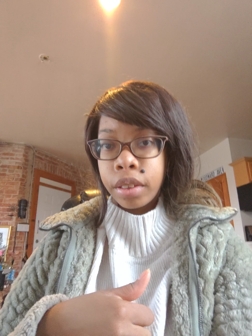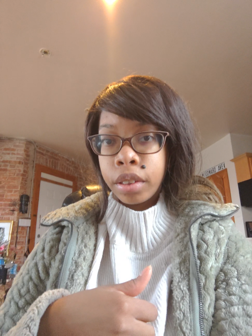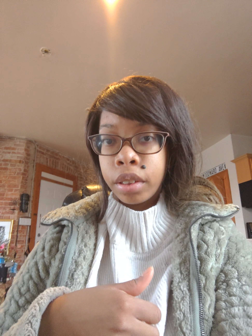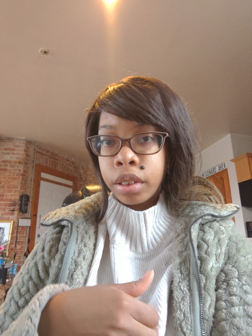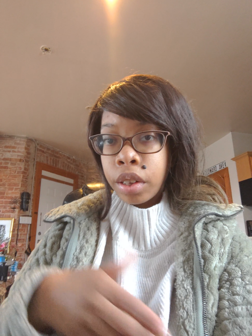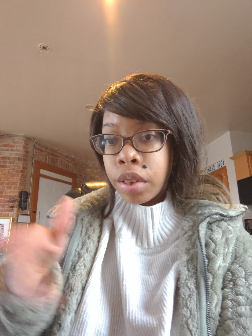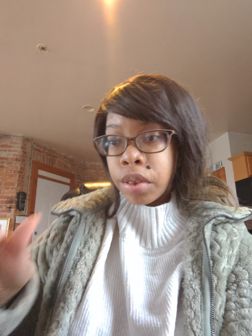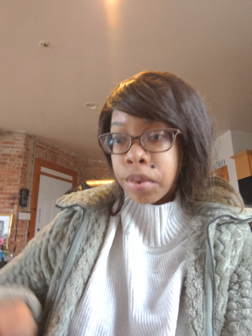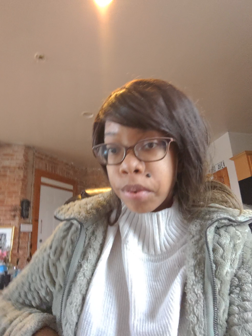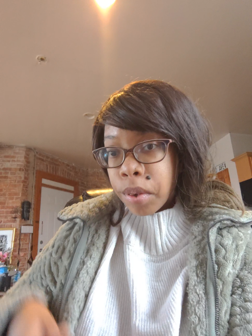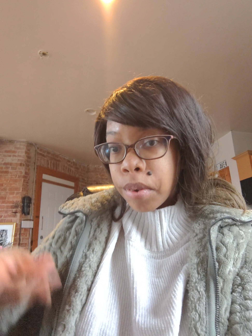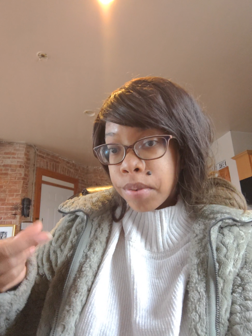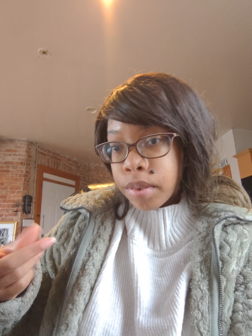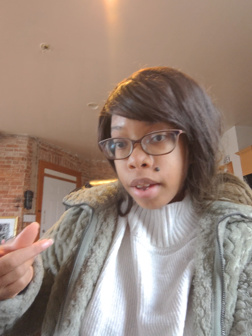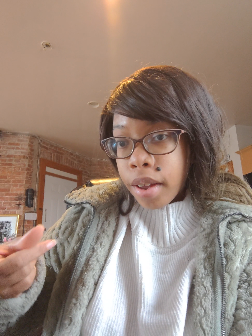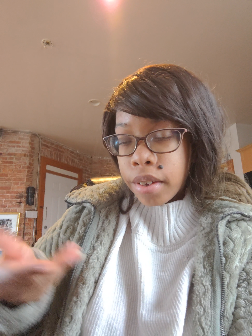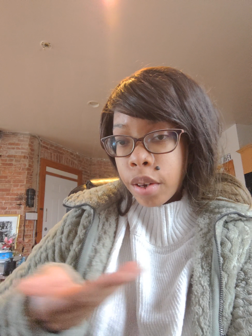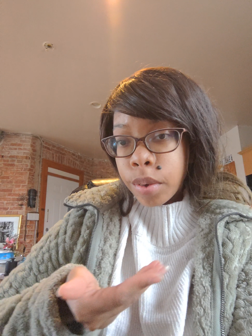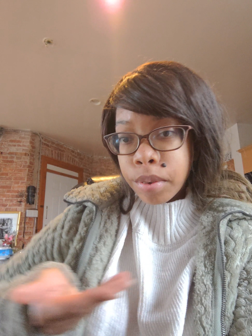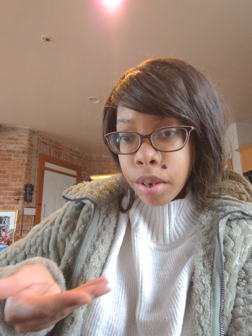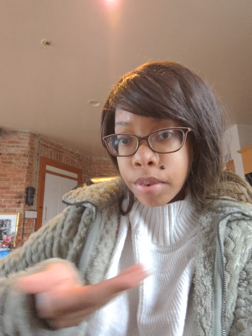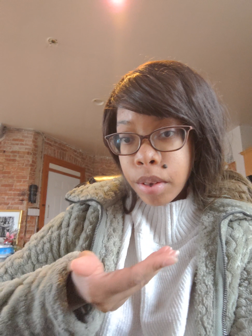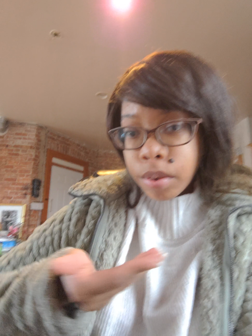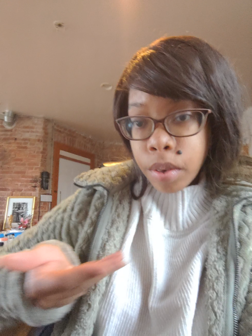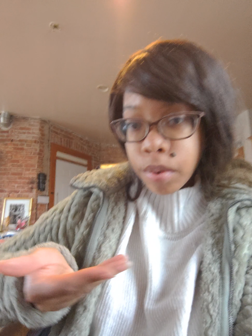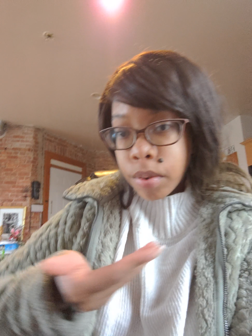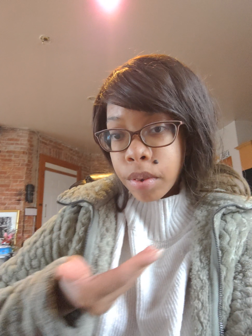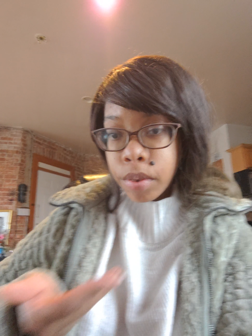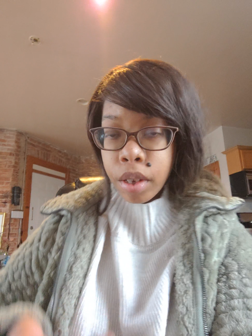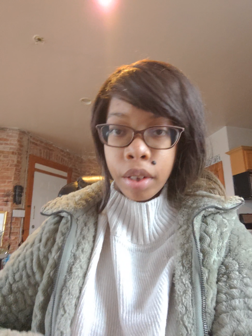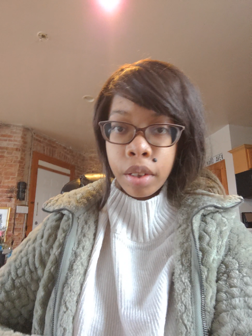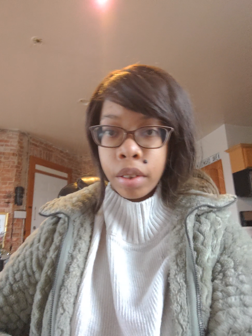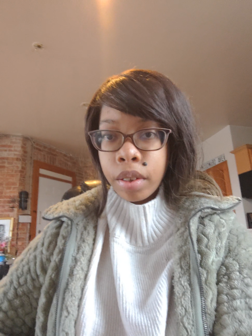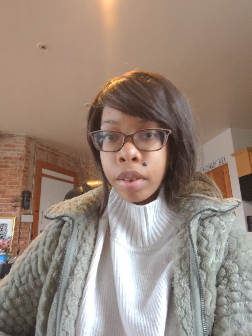puppy